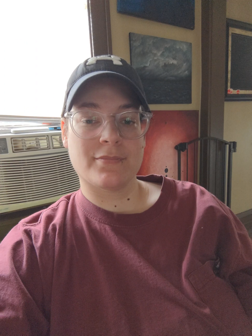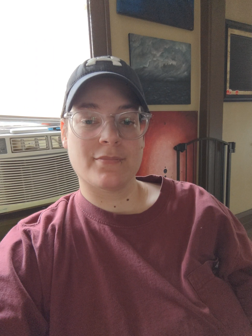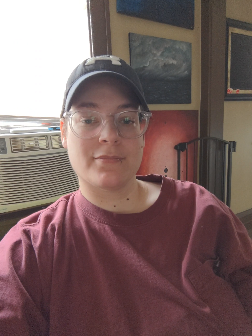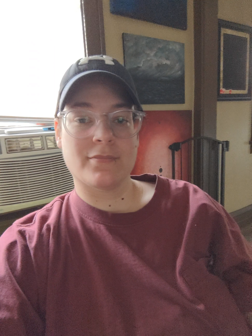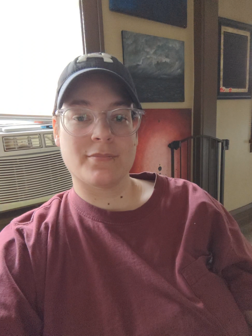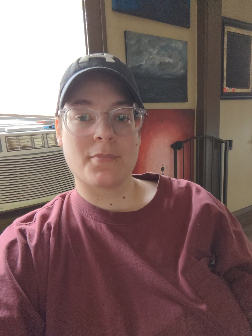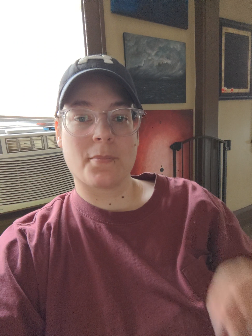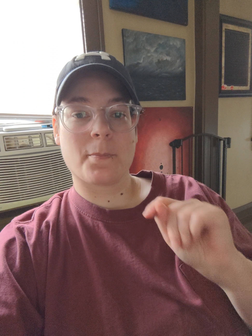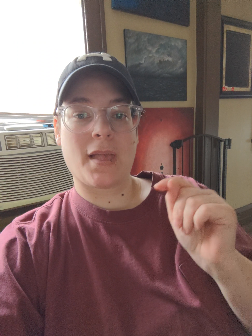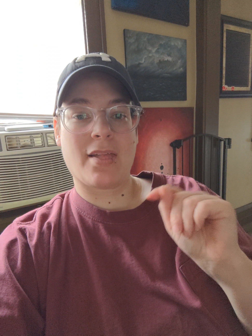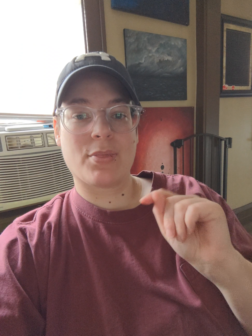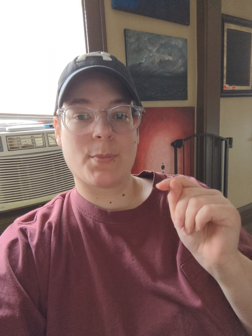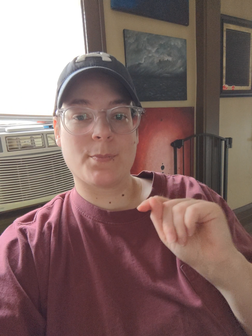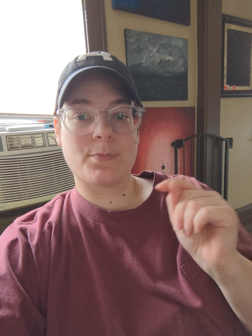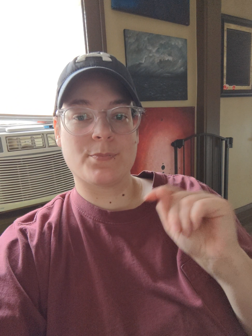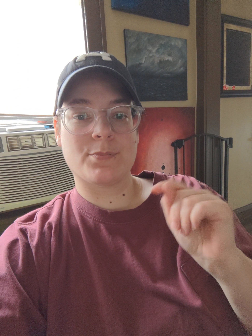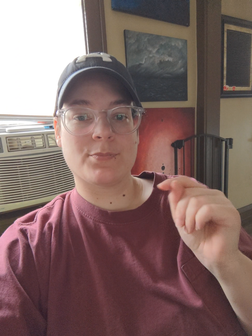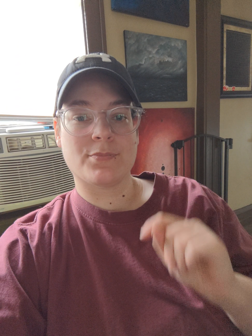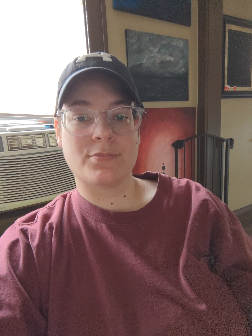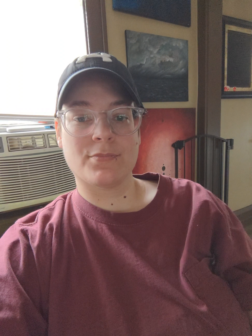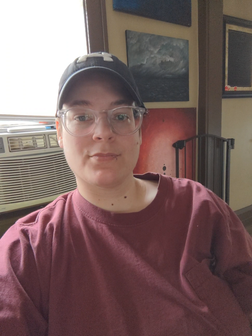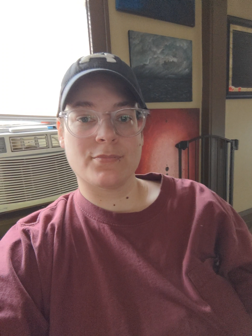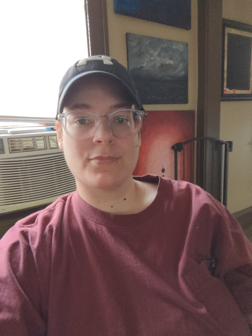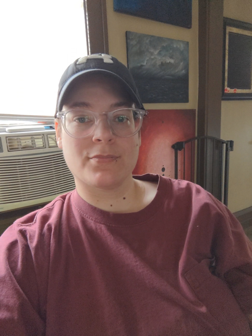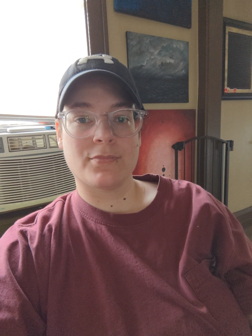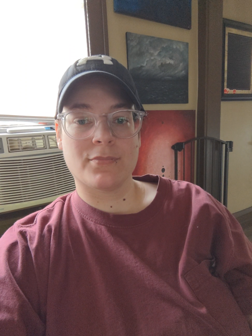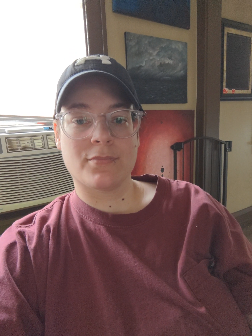potty